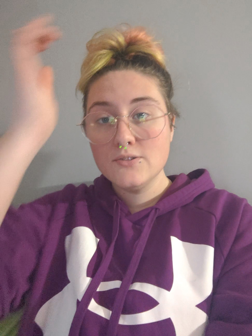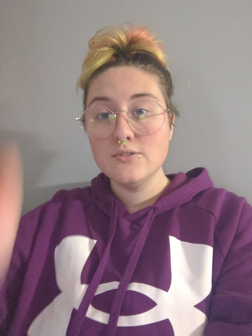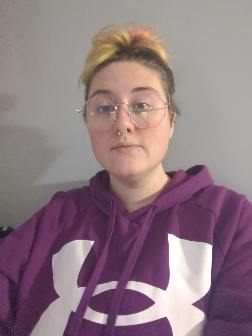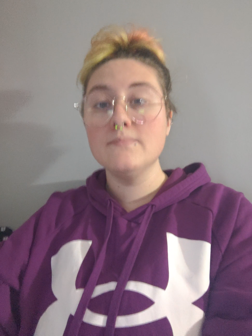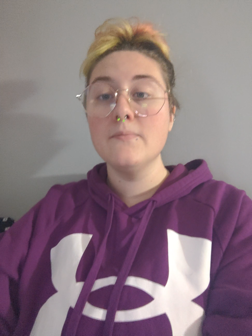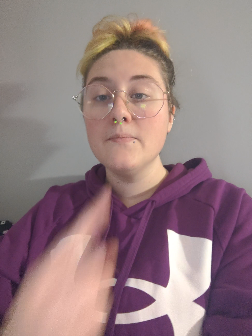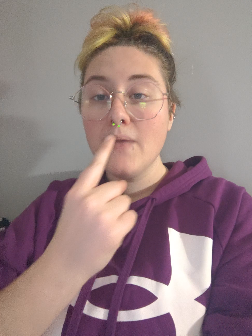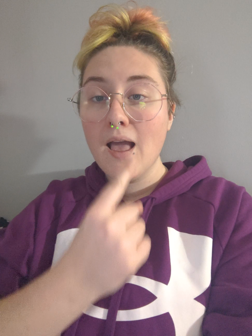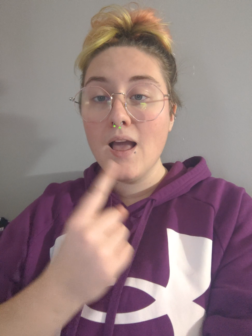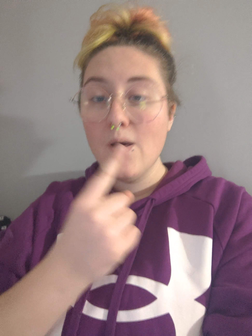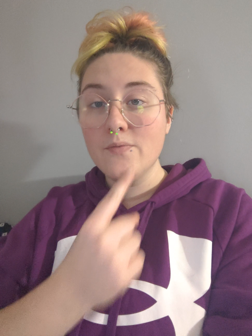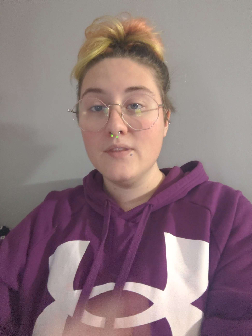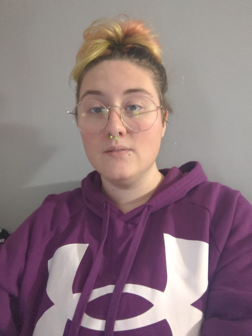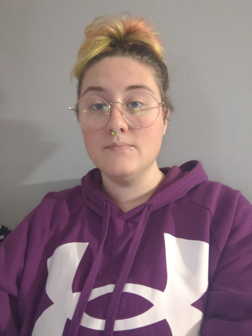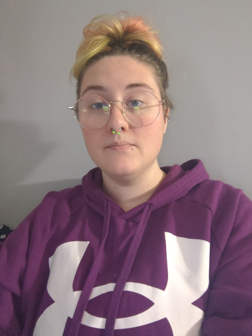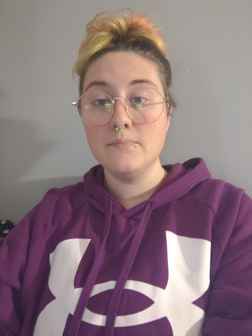mouth